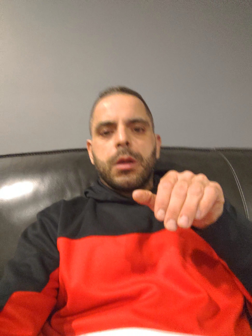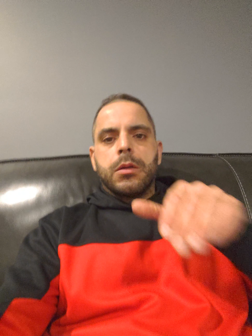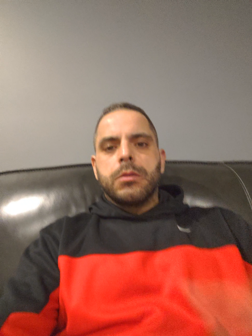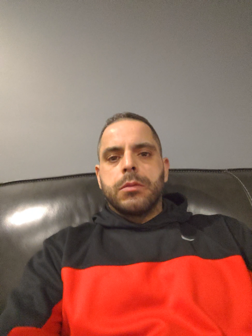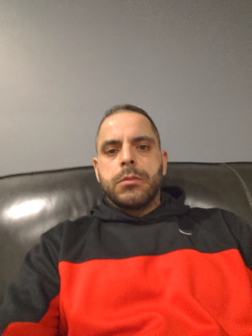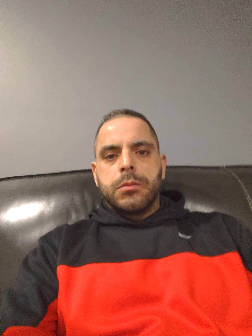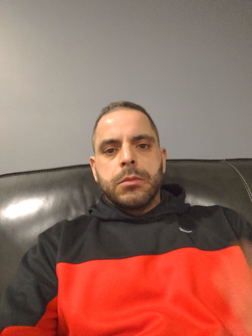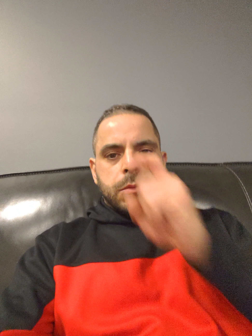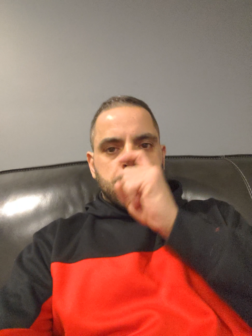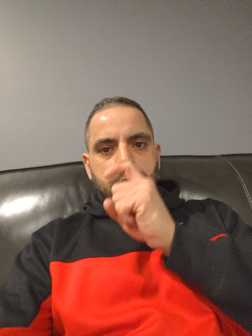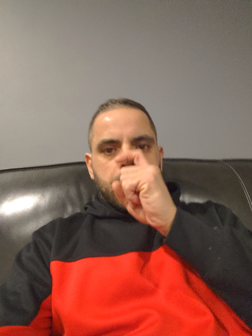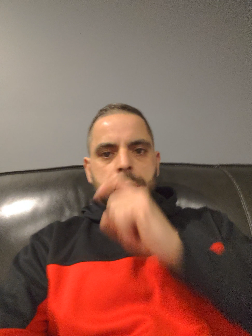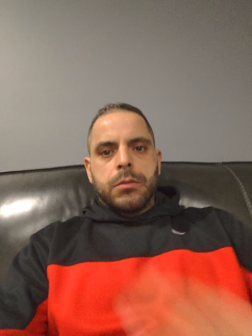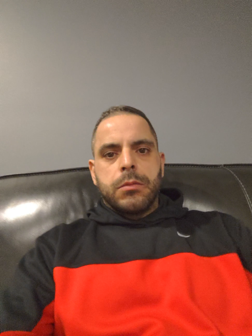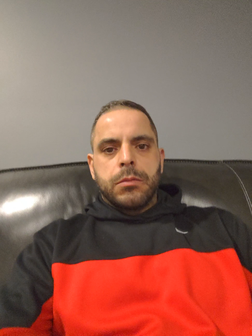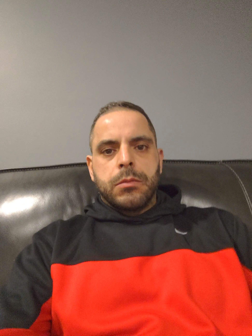doll